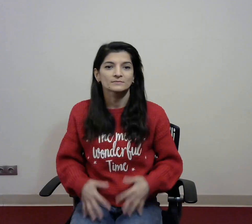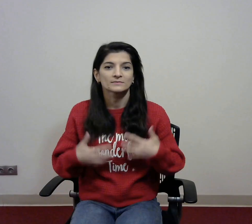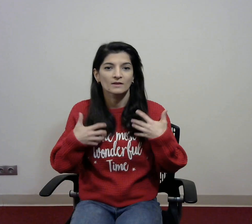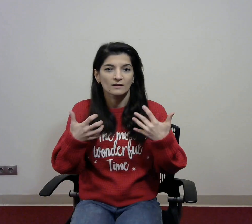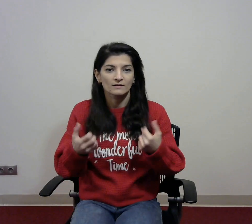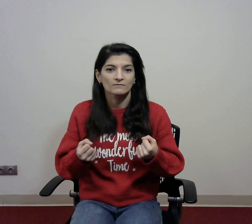sağlam